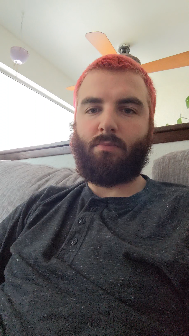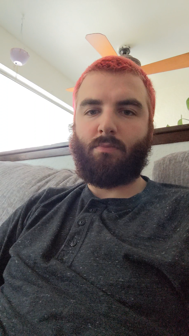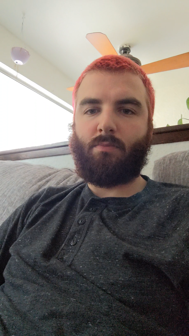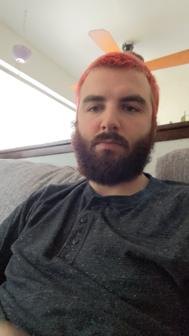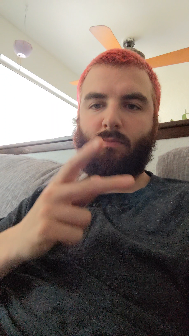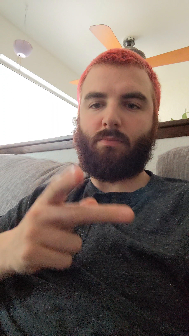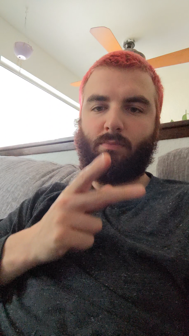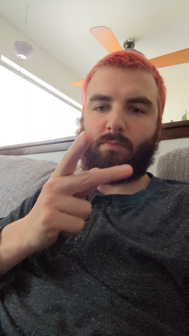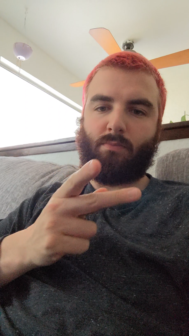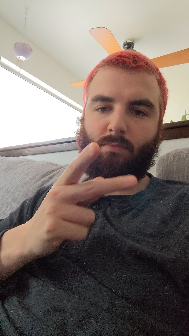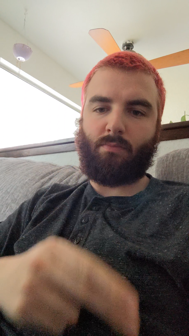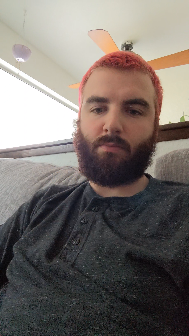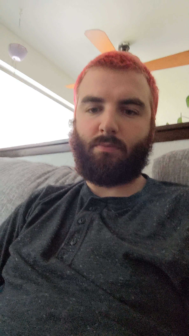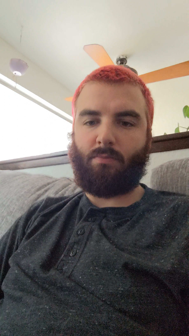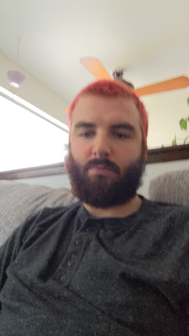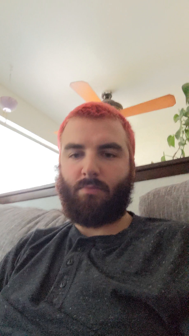careful